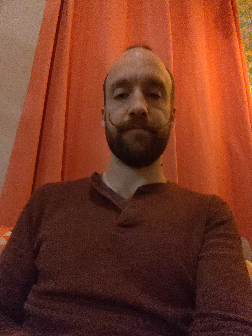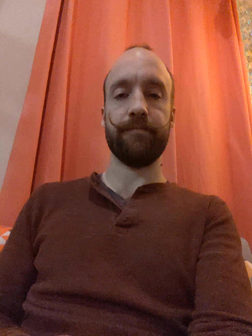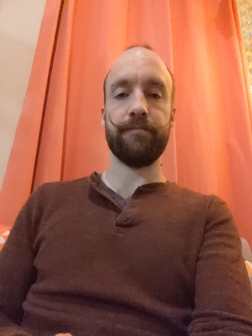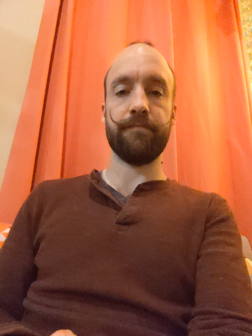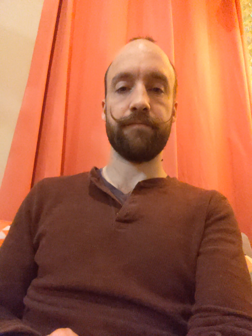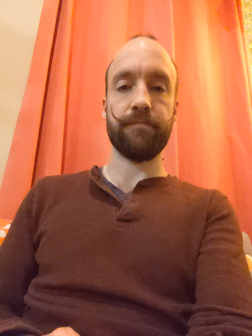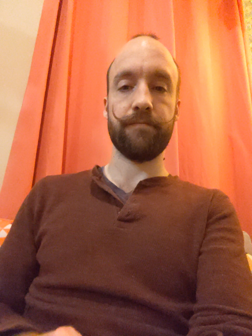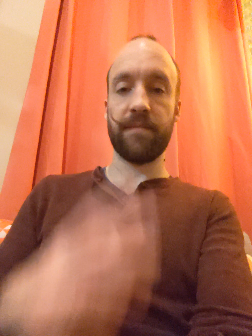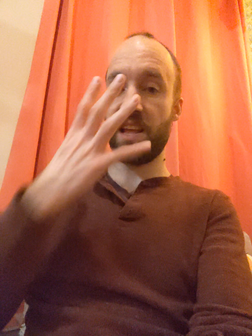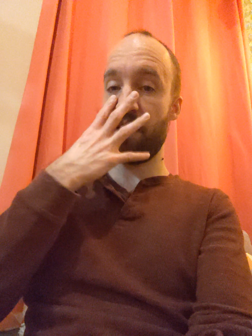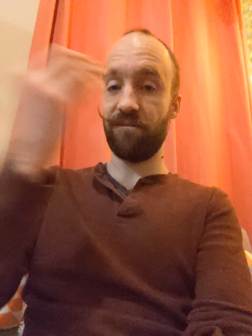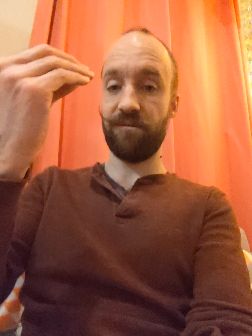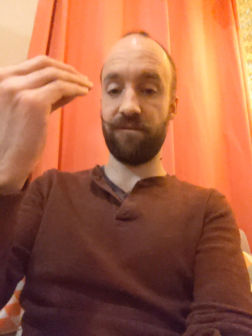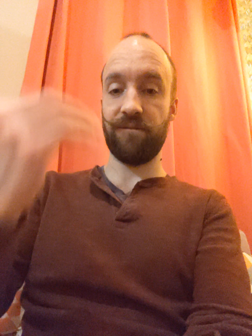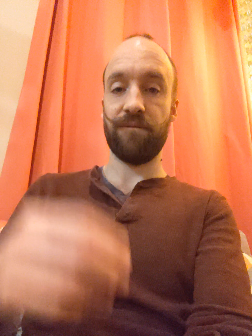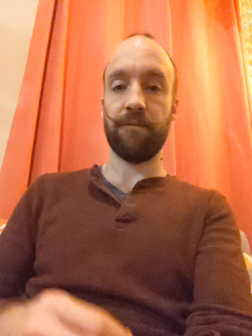wolf